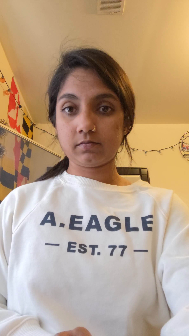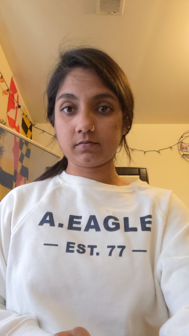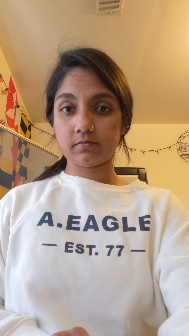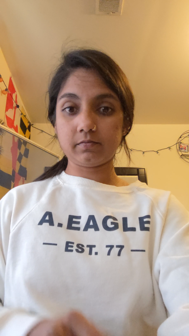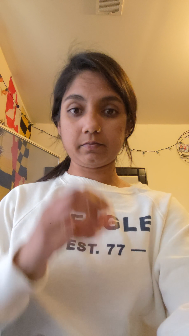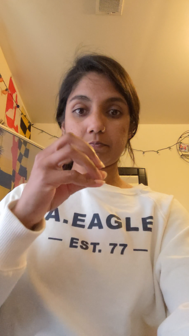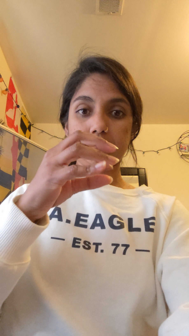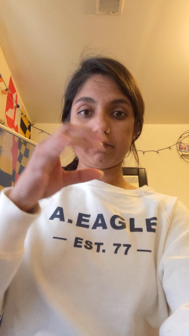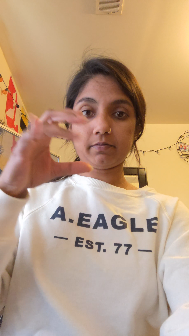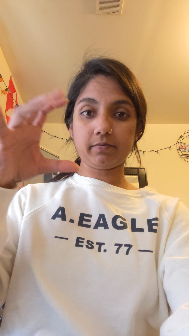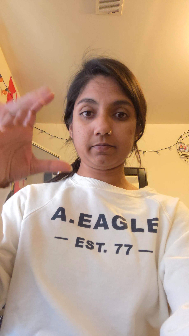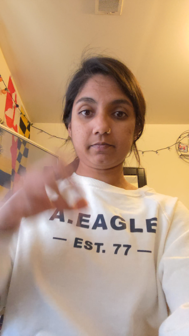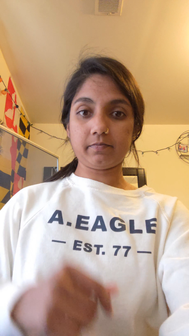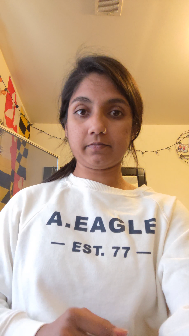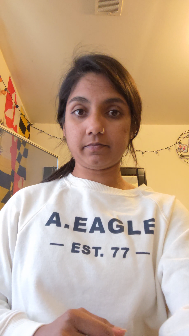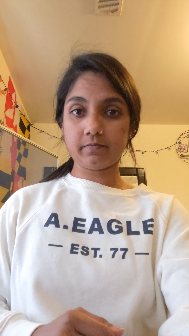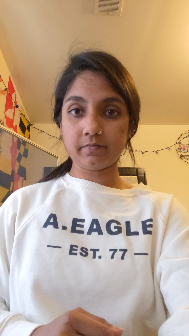bubbles